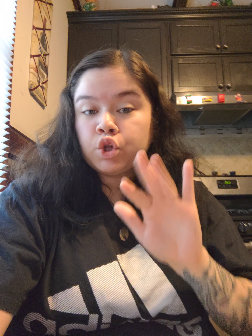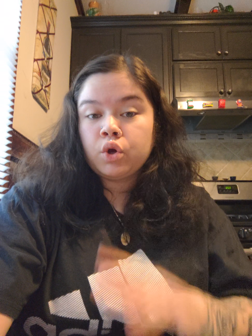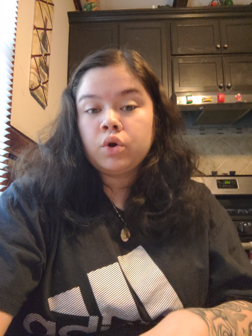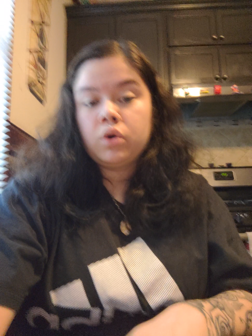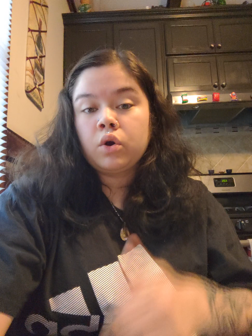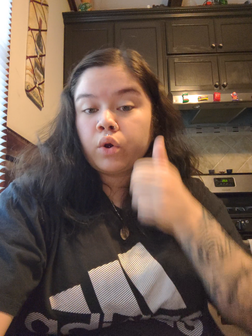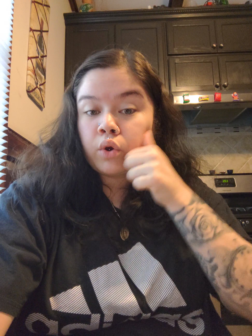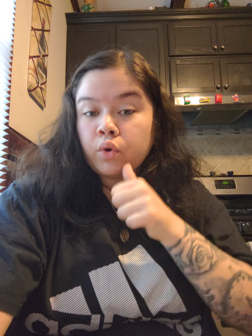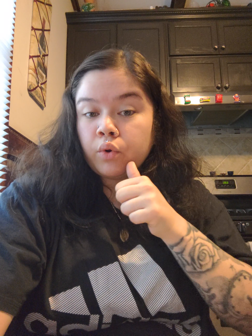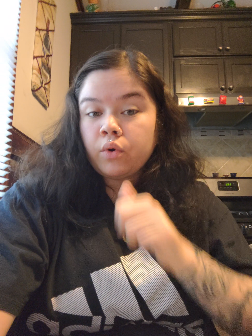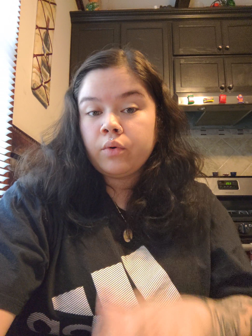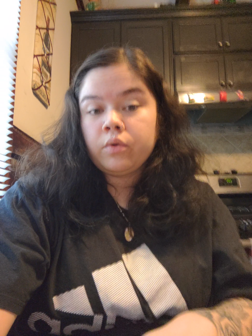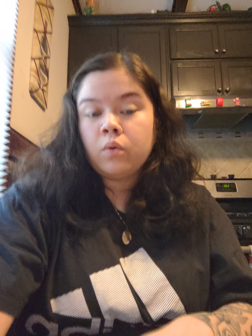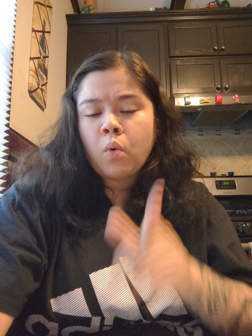girl